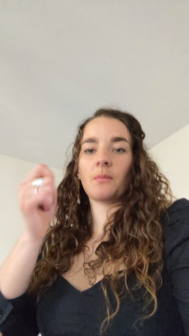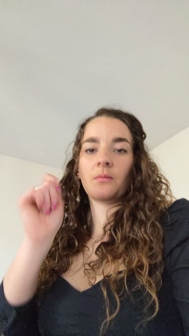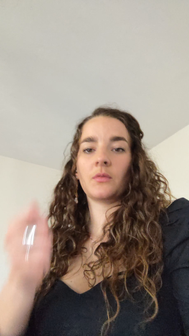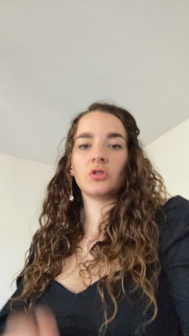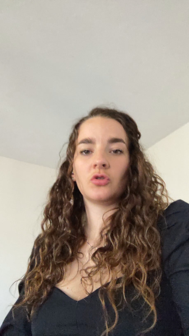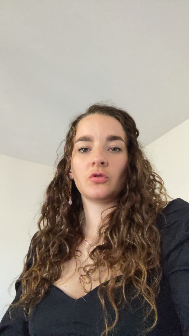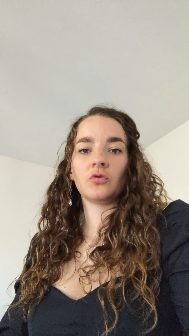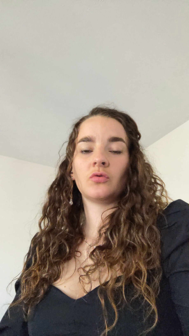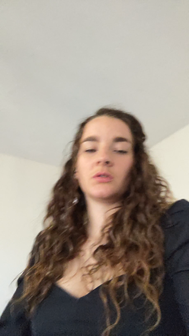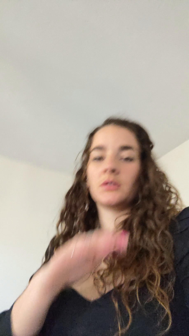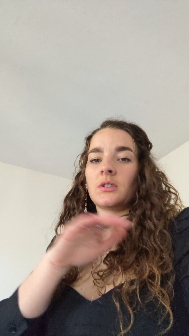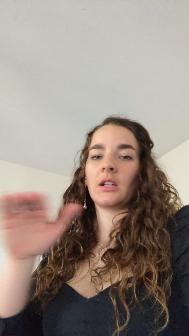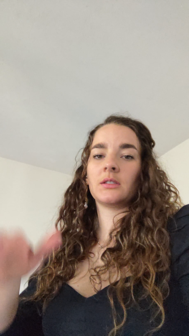nice